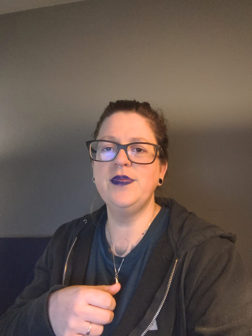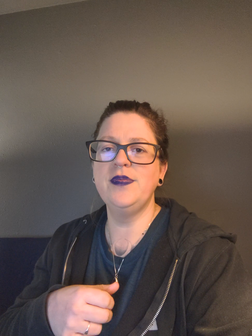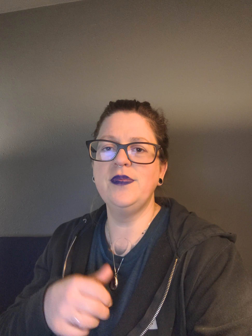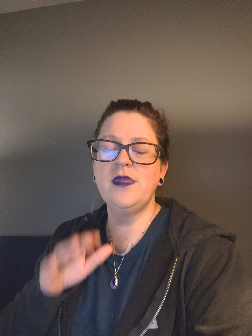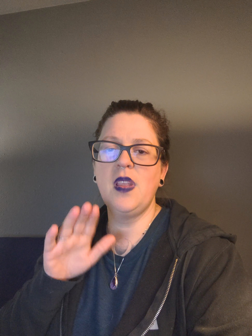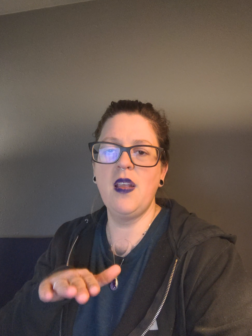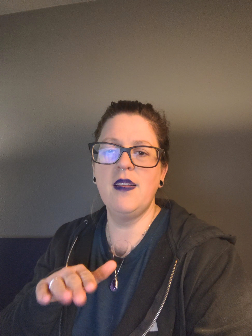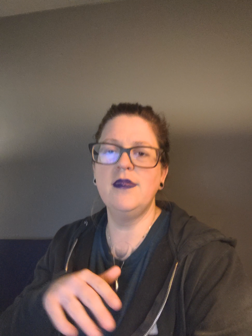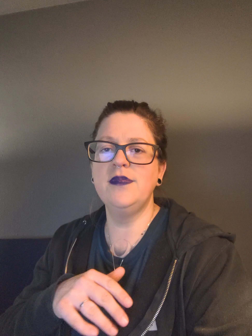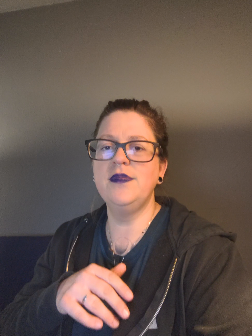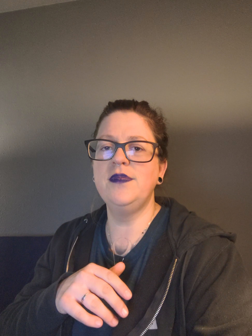on